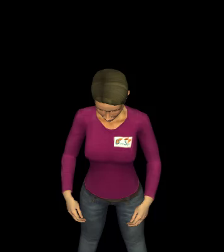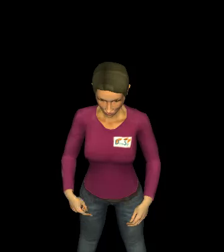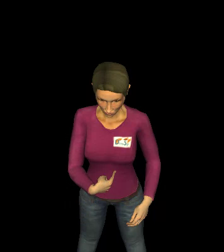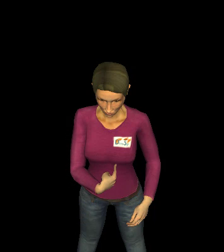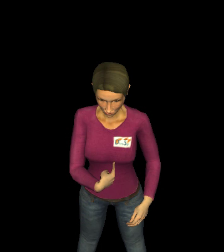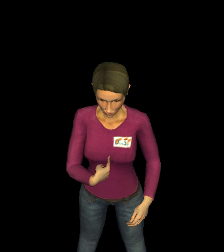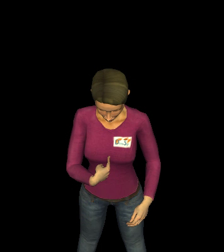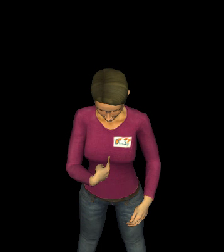أنا